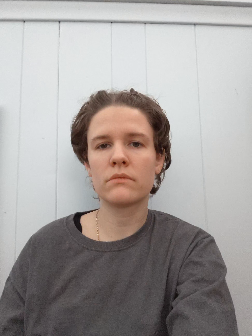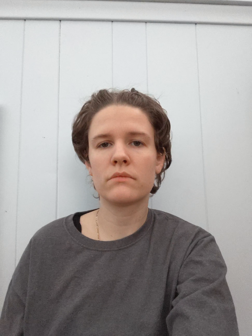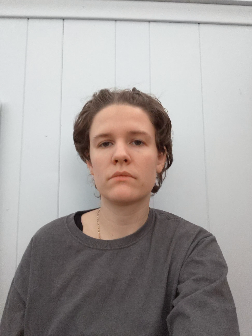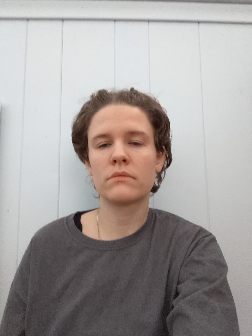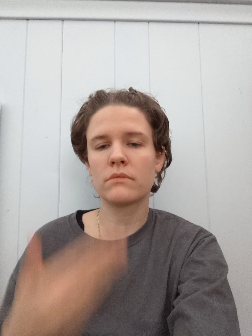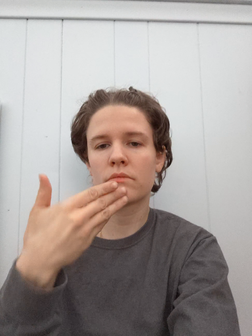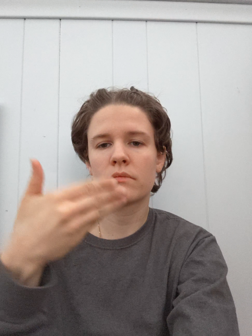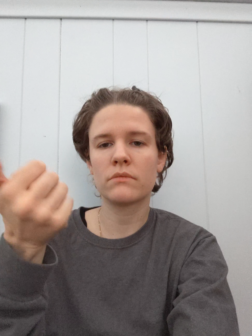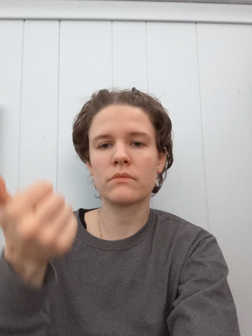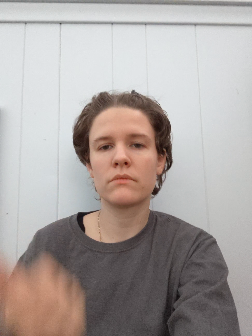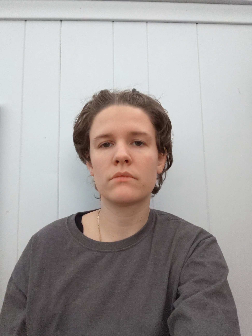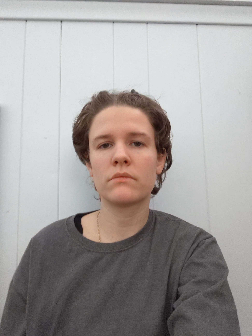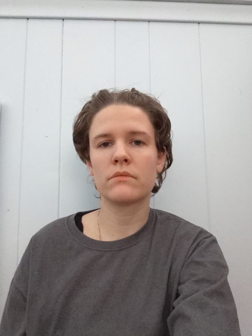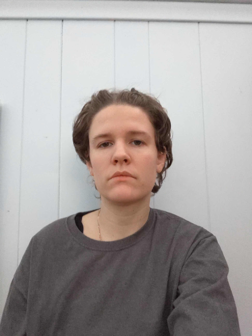better